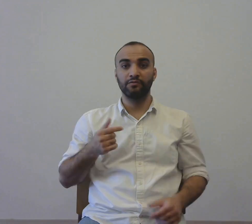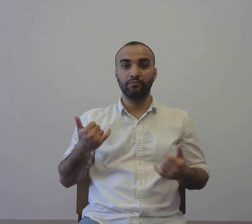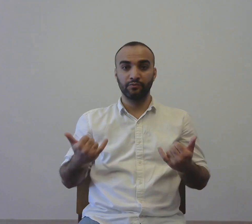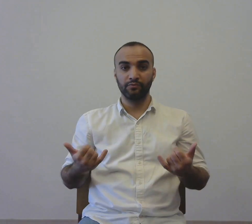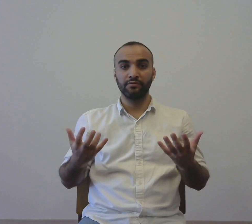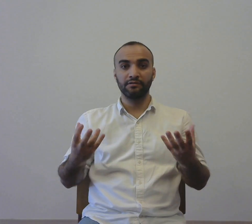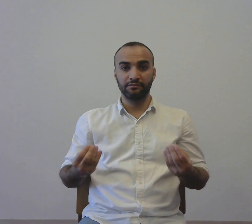bu gün